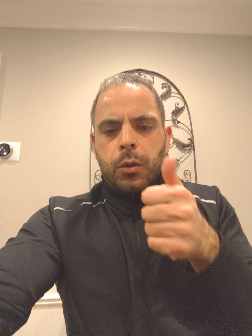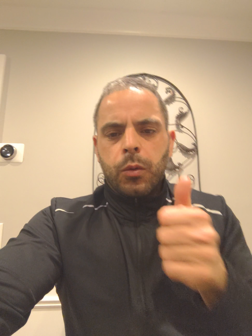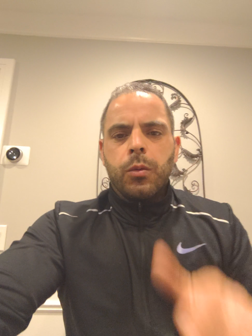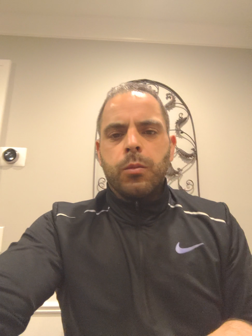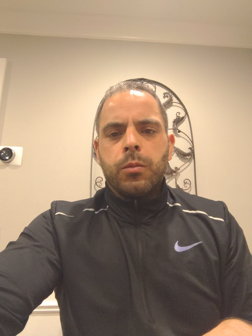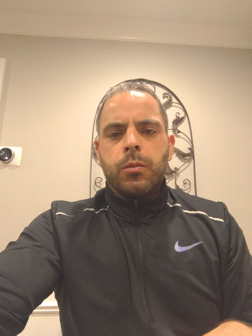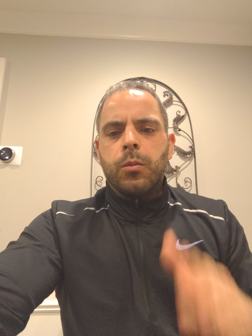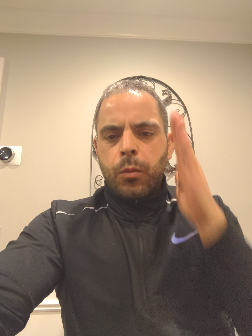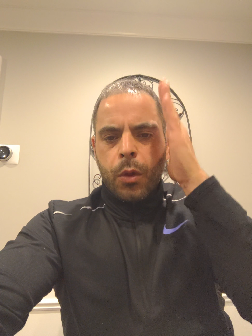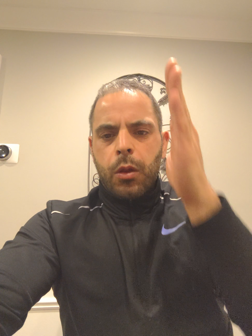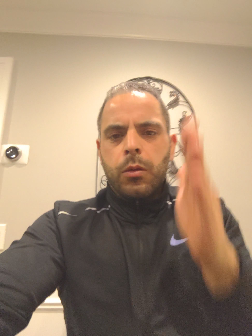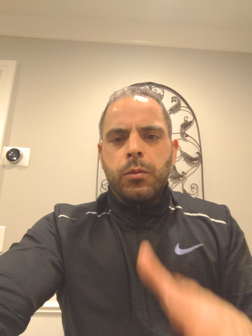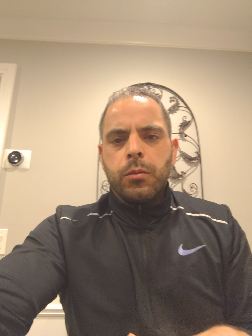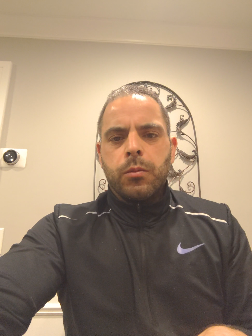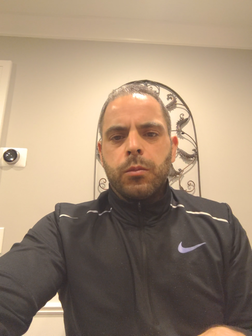will